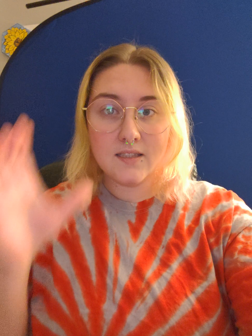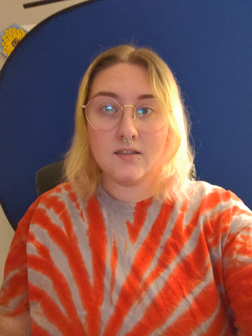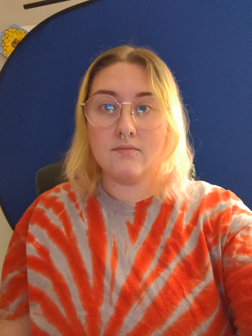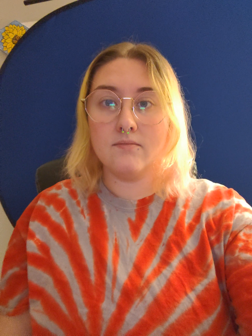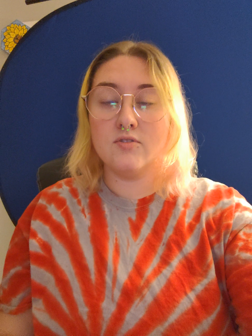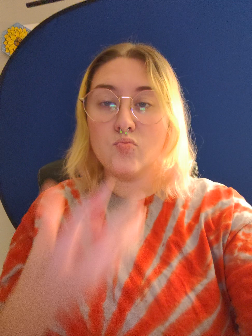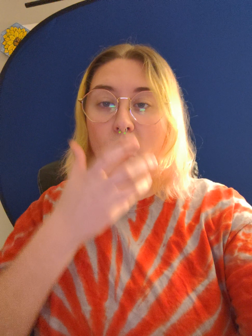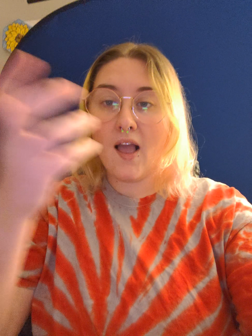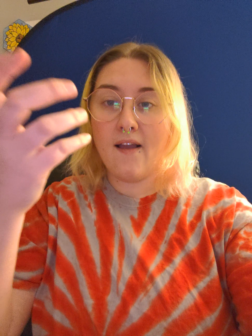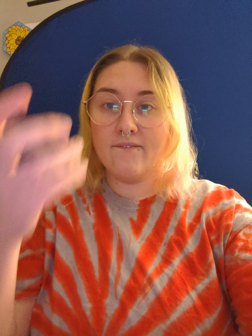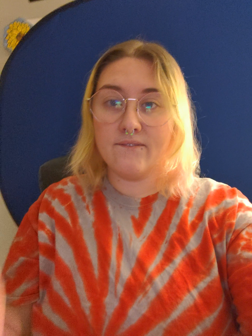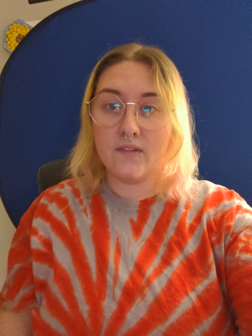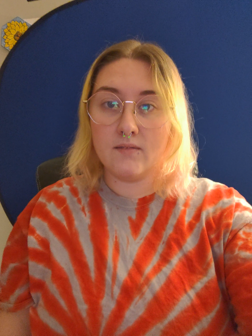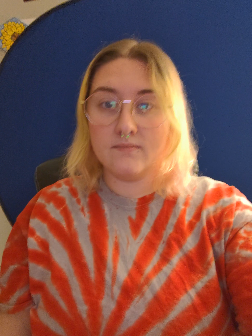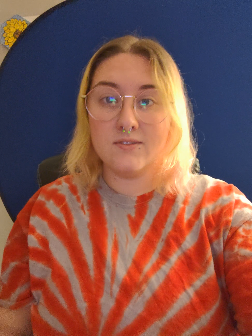giraffe